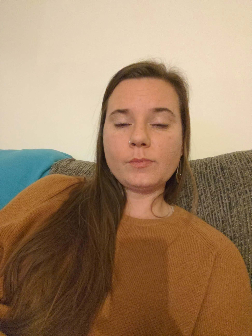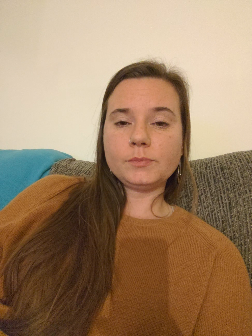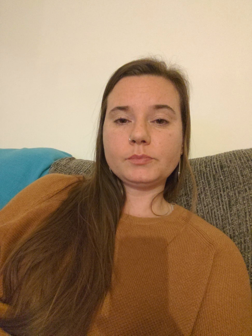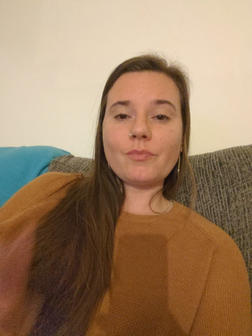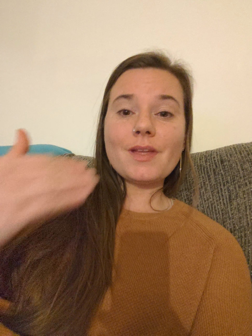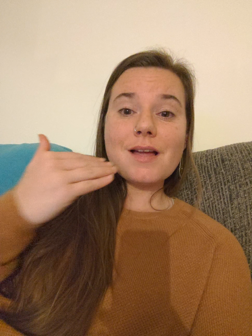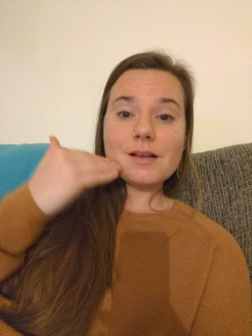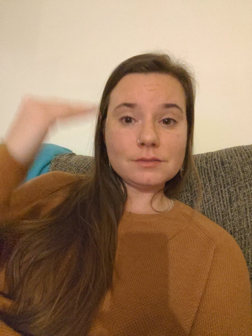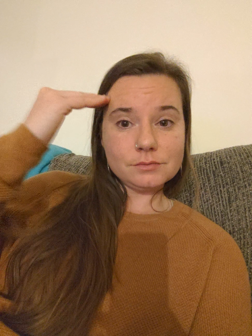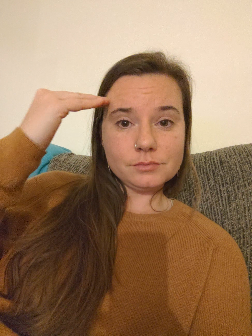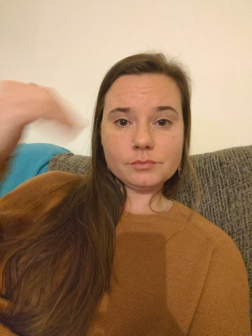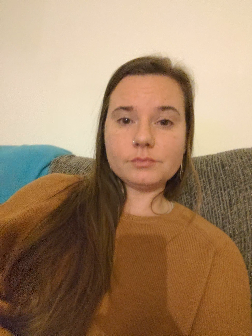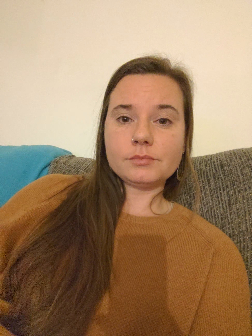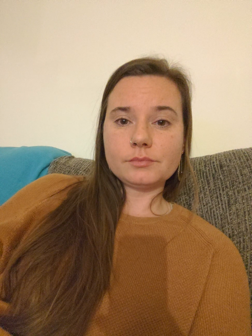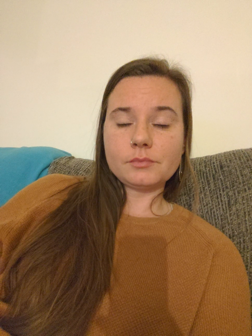head